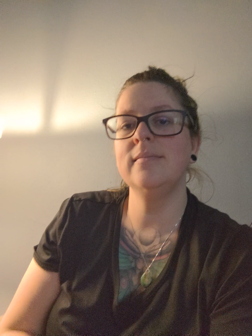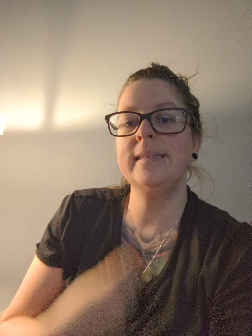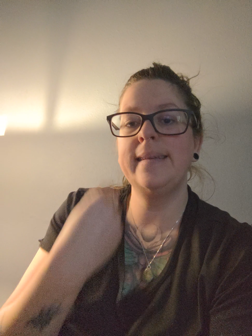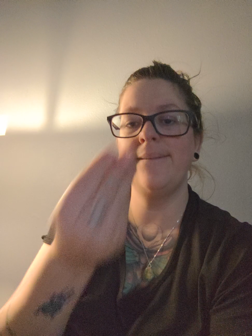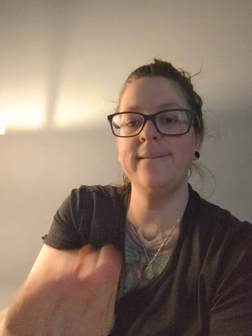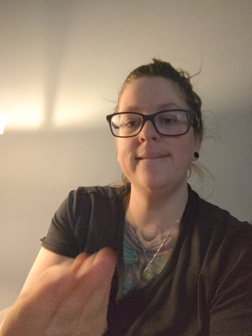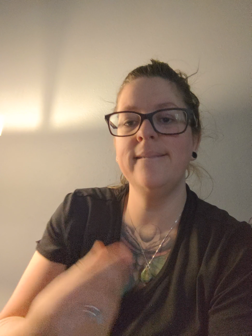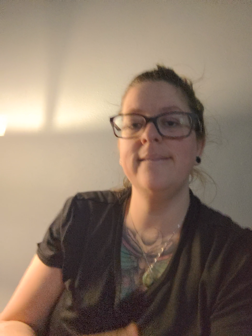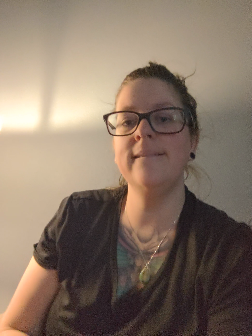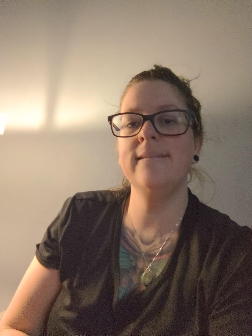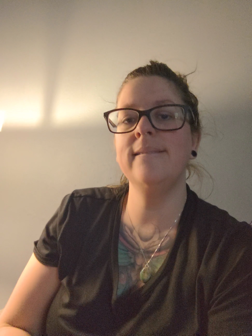give